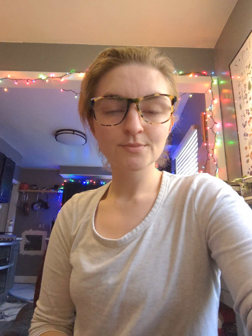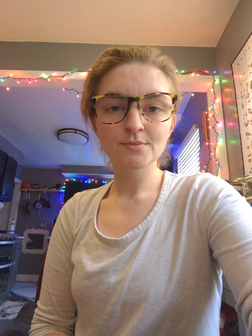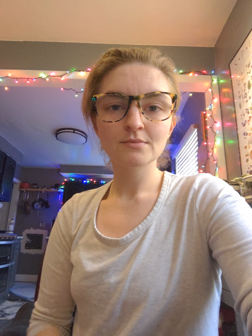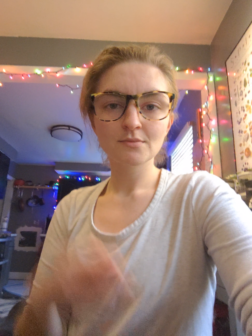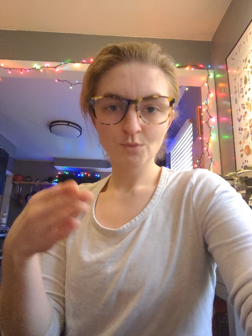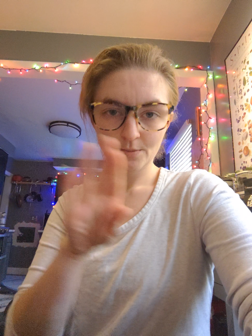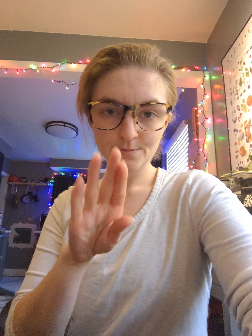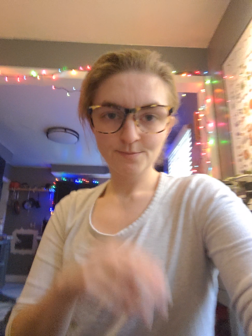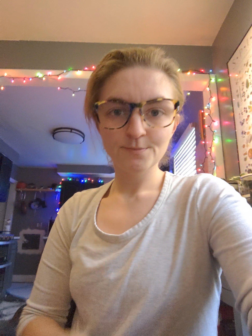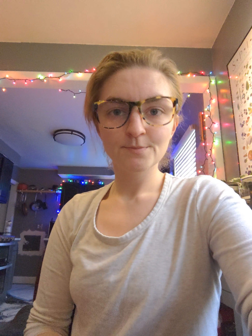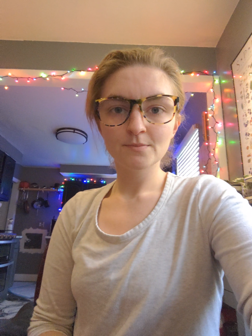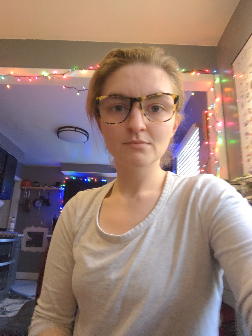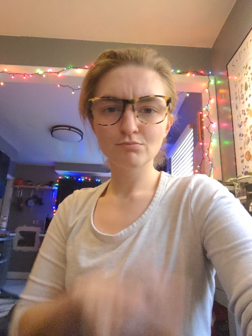close